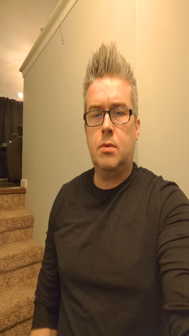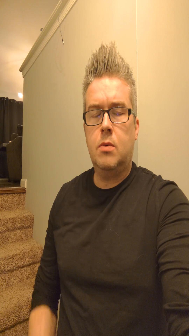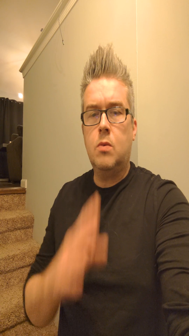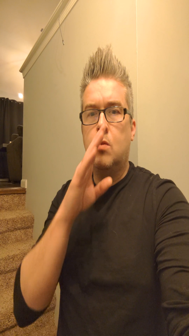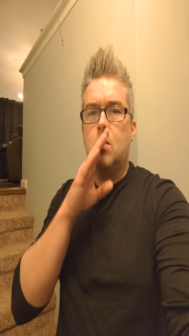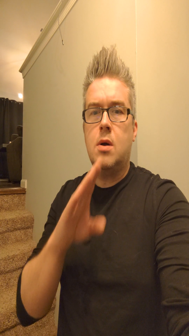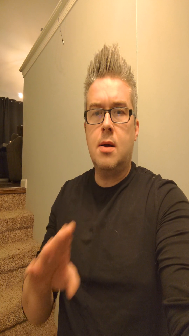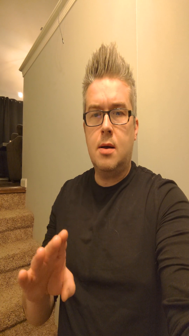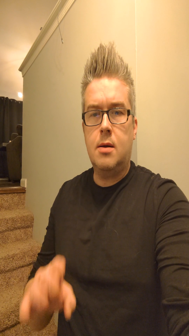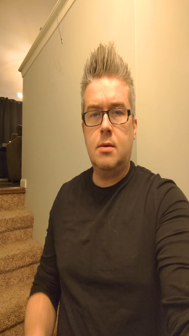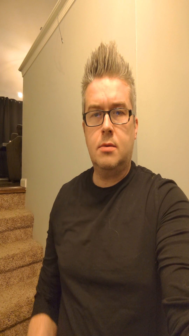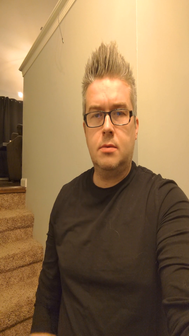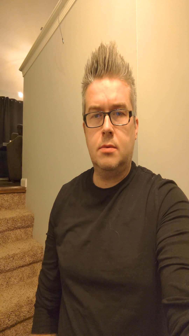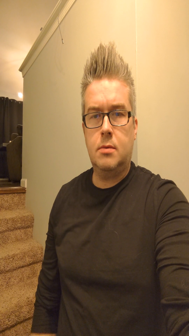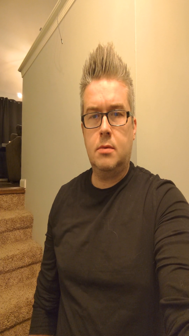quiet